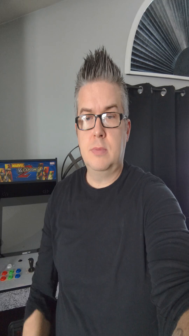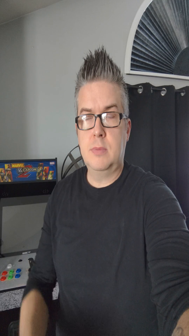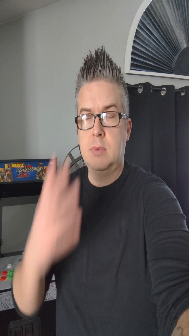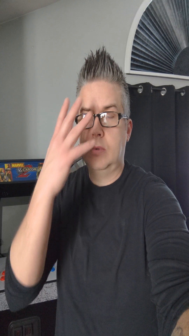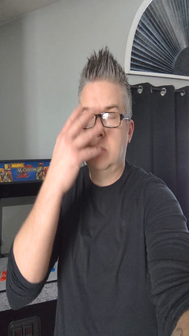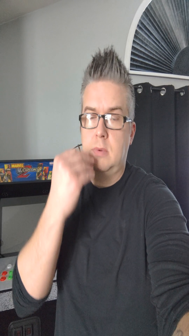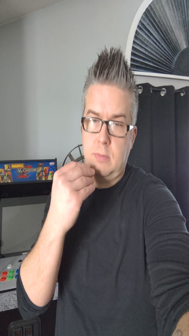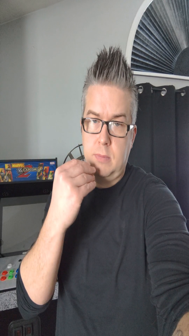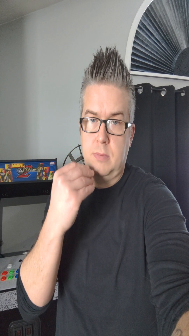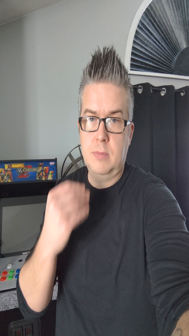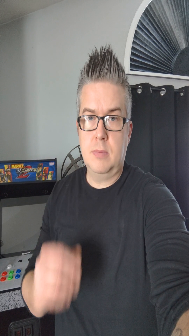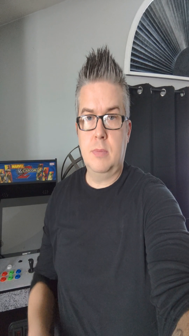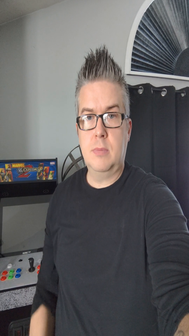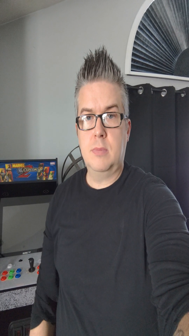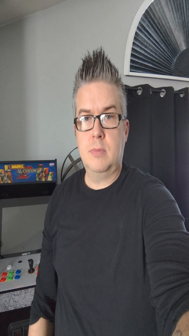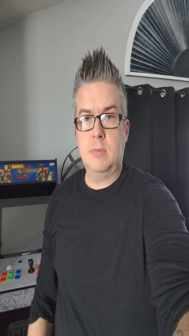sleep